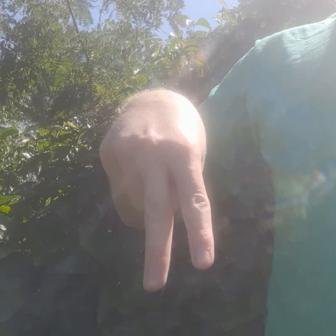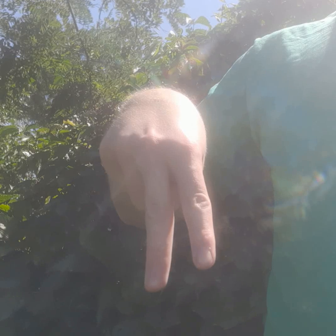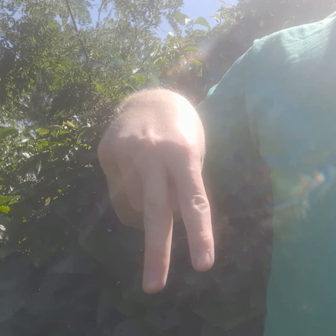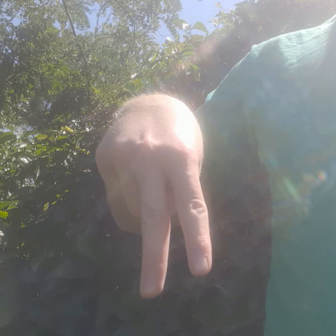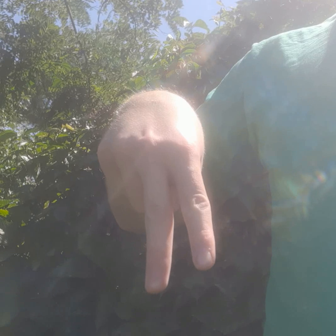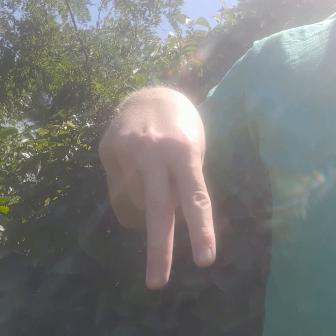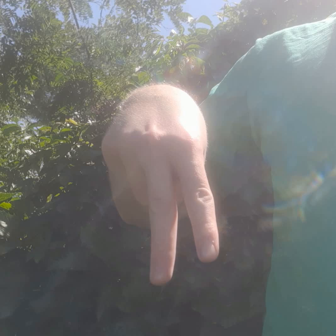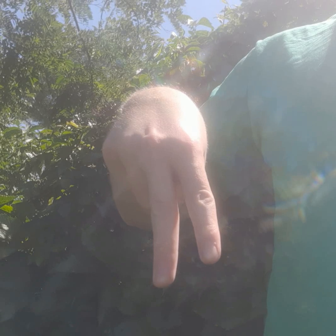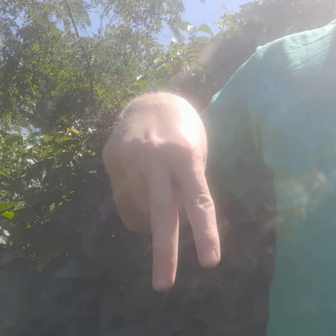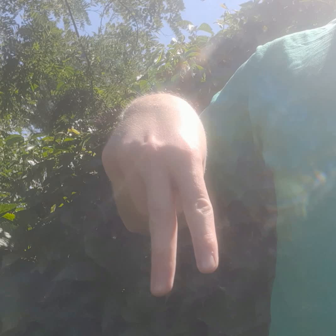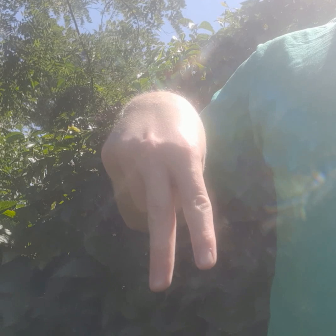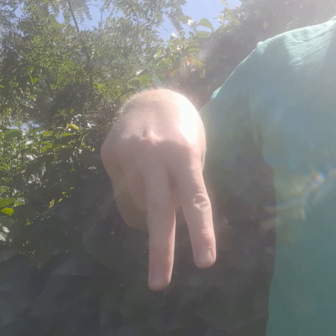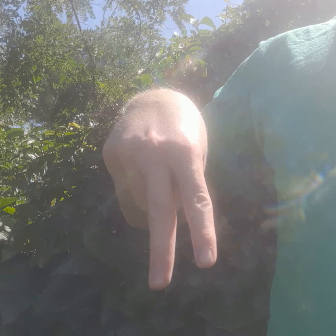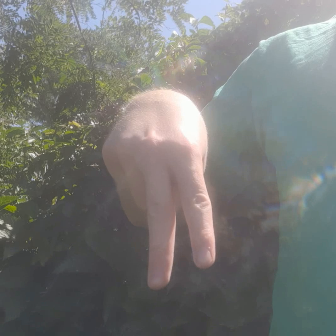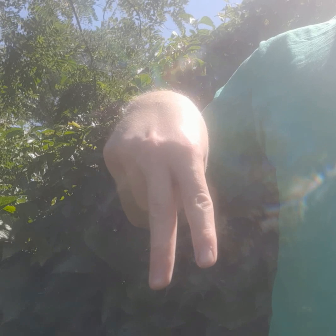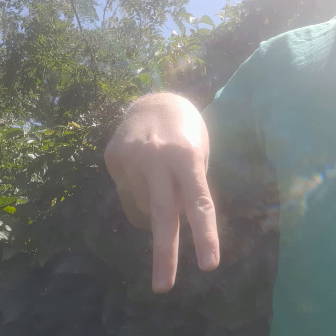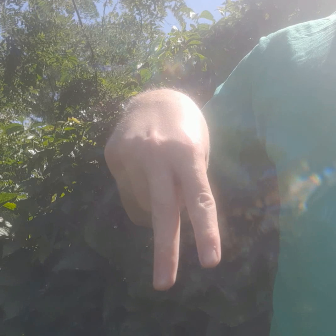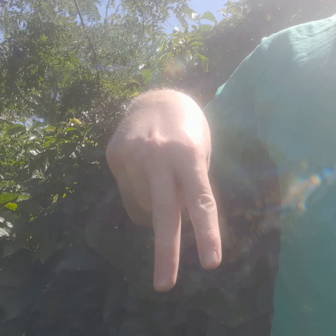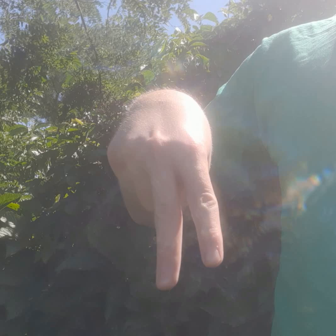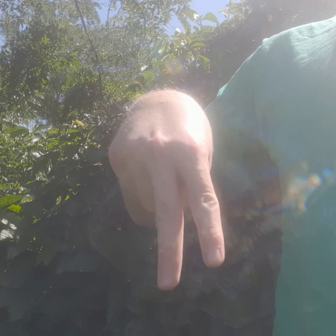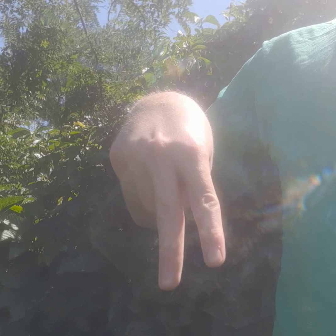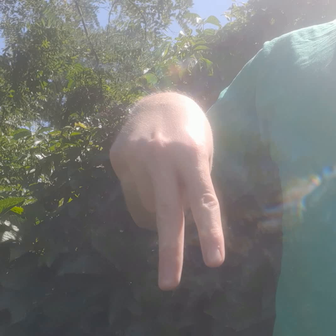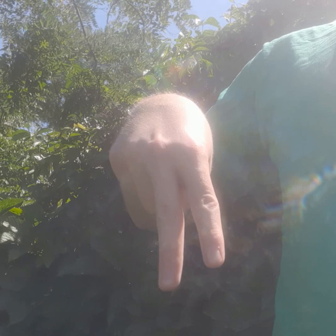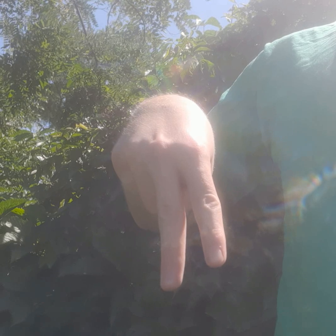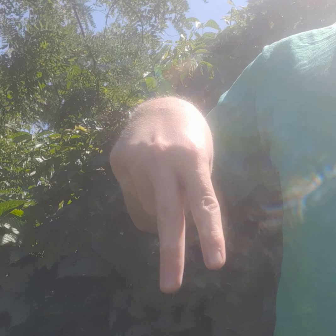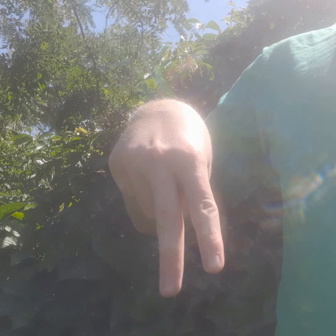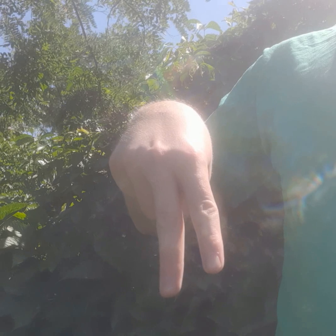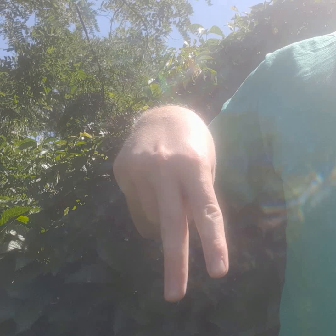Л